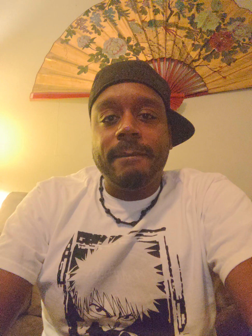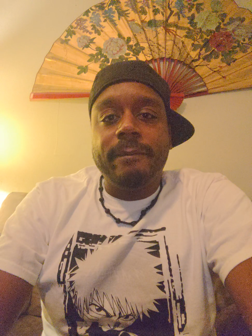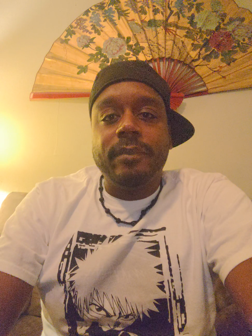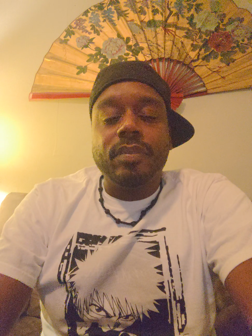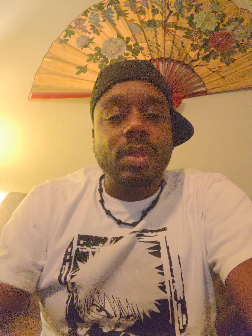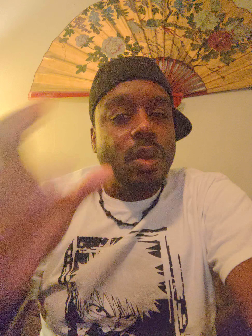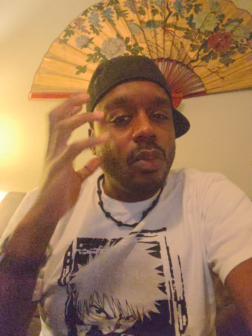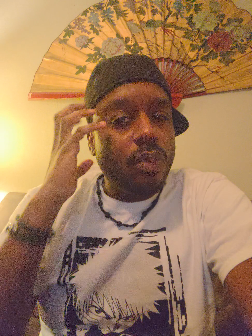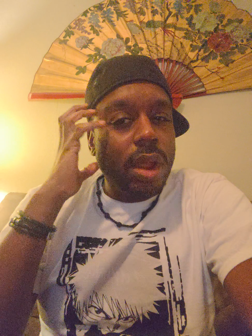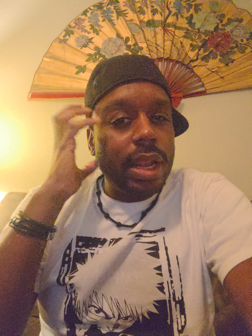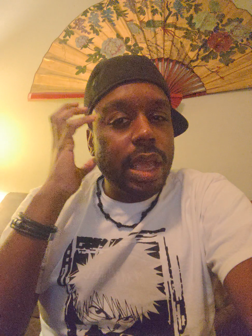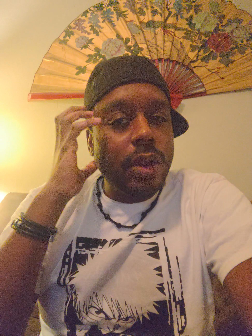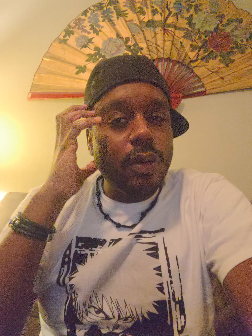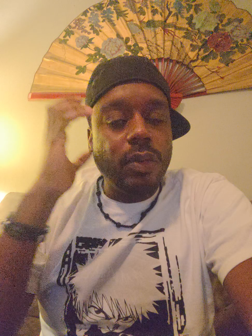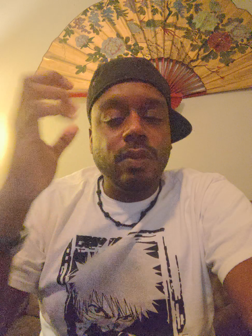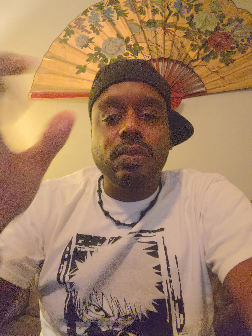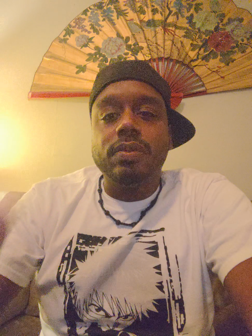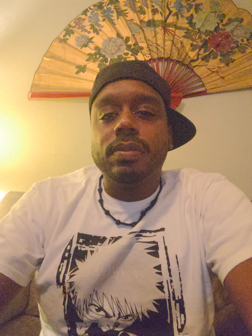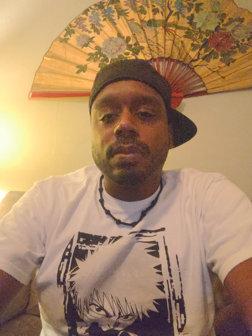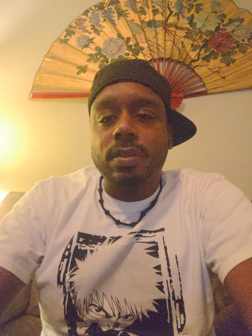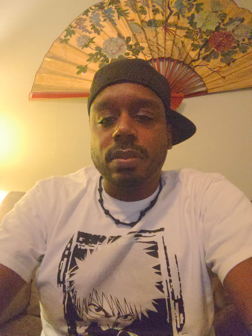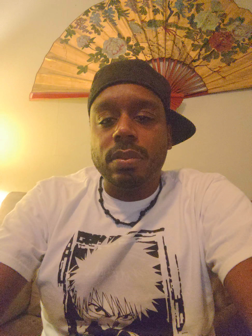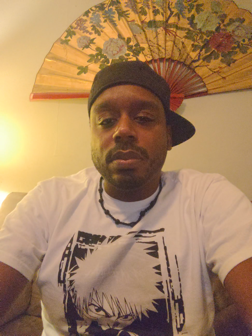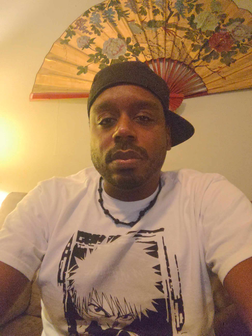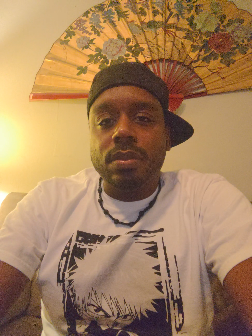radio